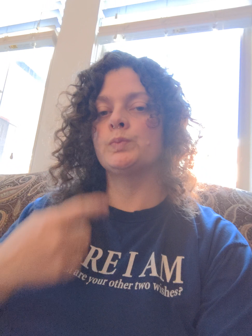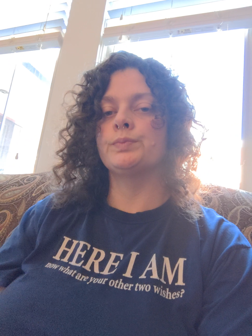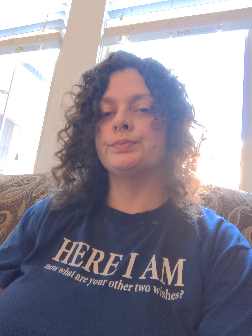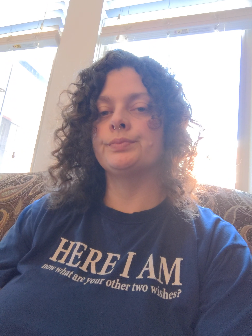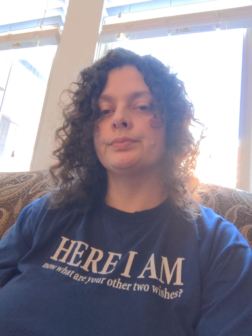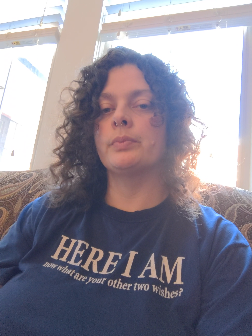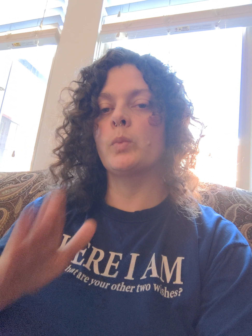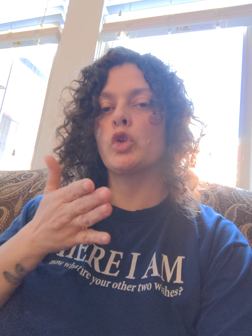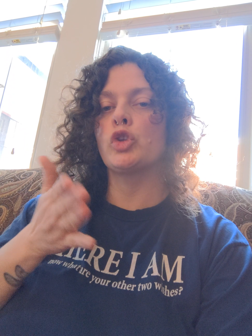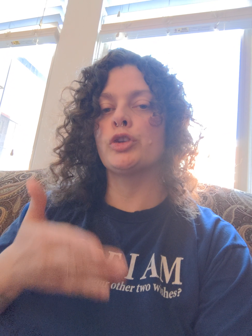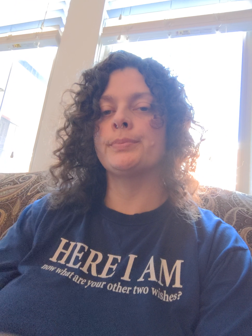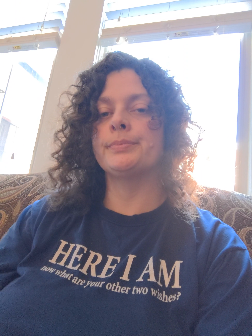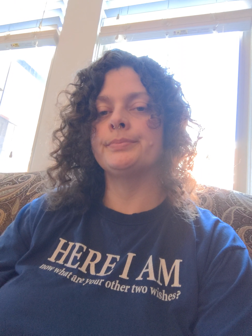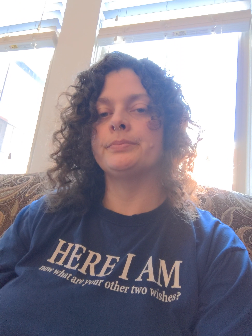book